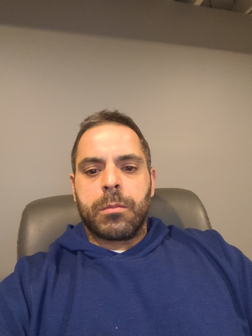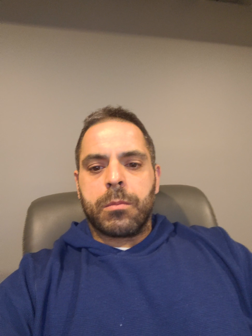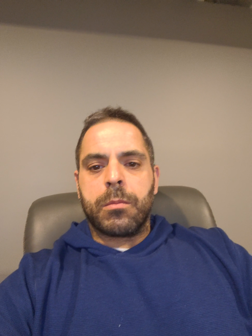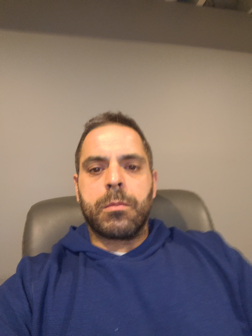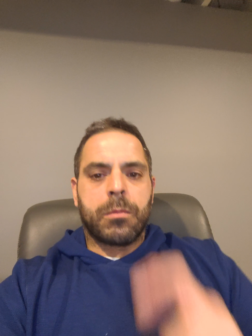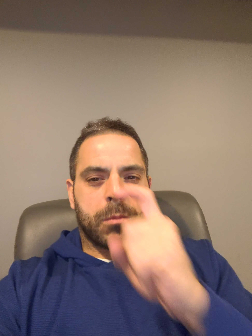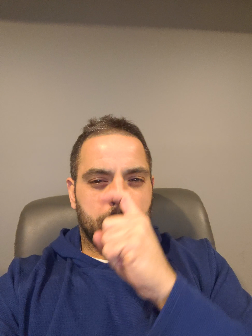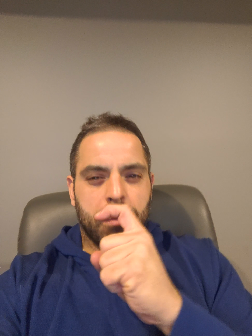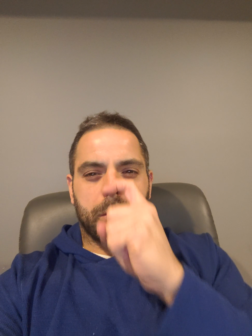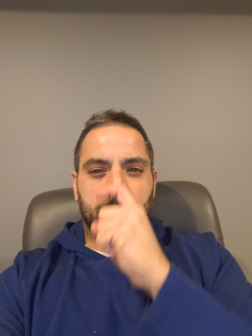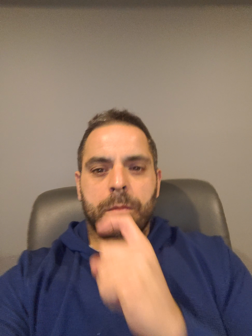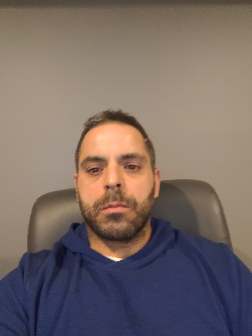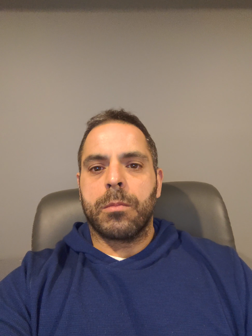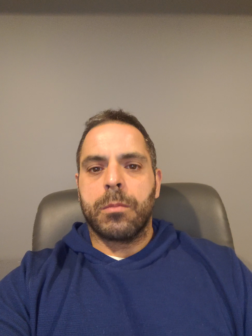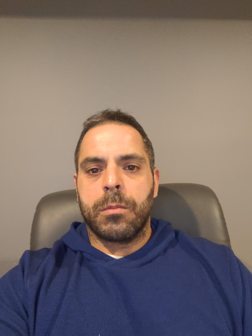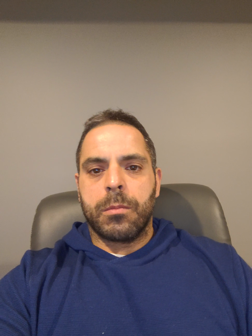doll